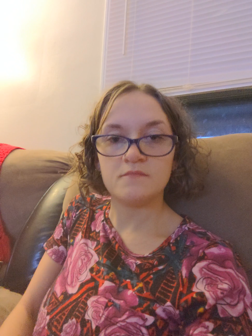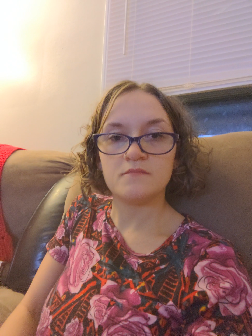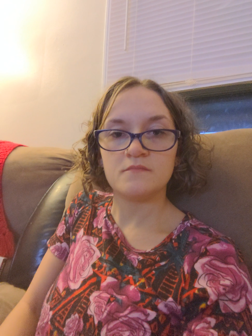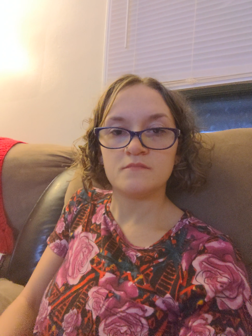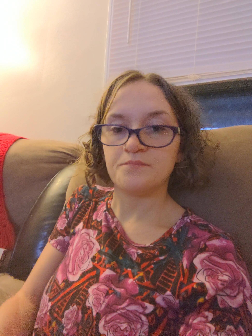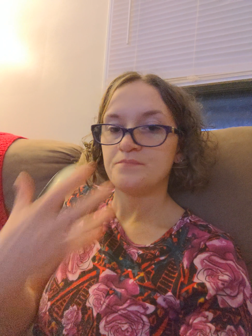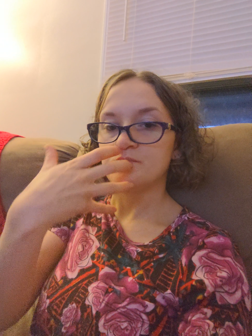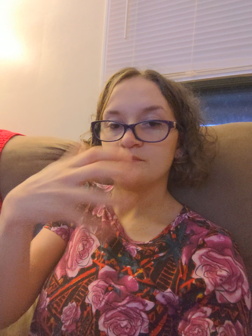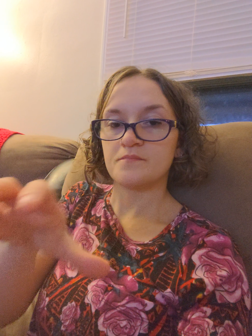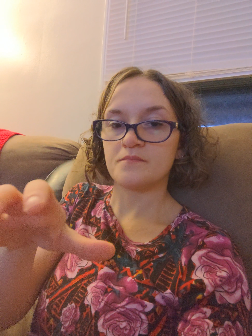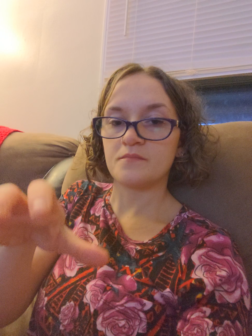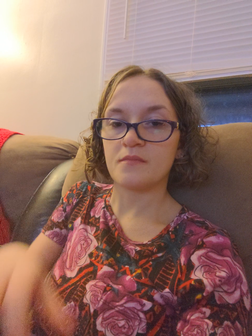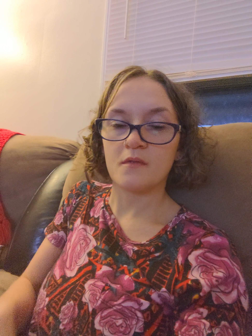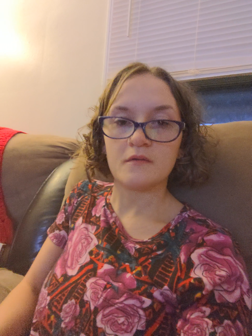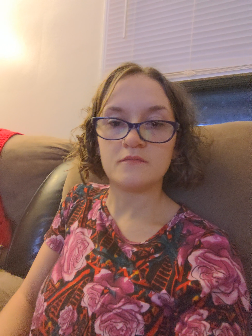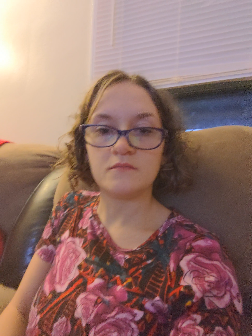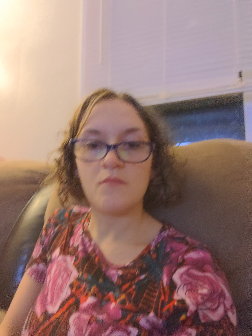hot